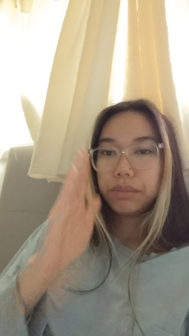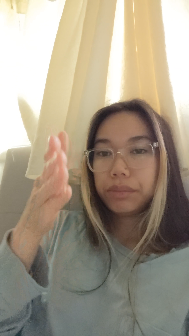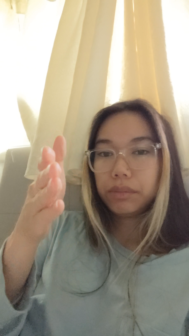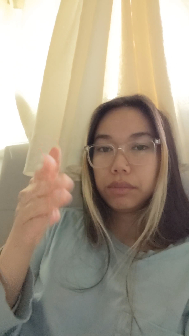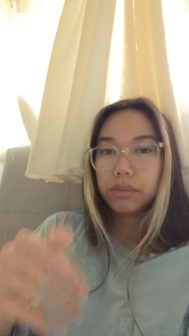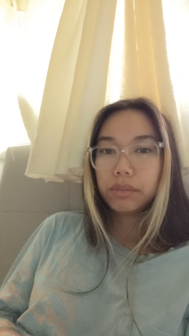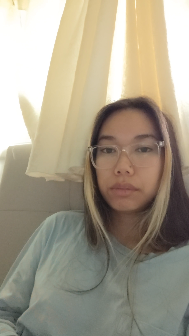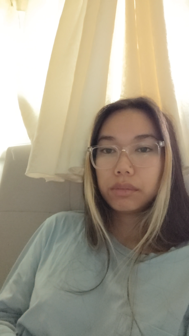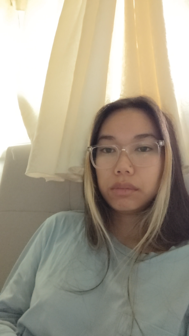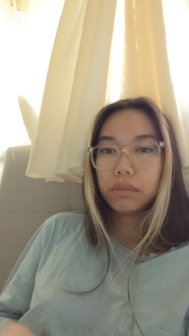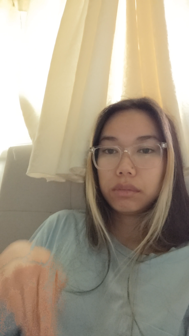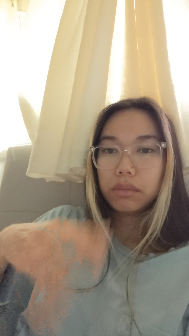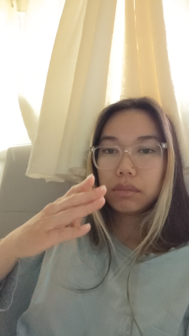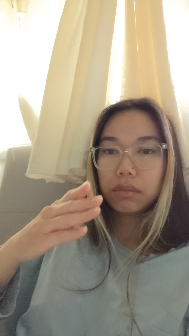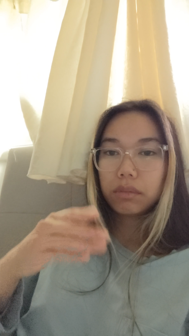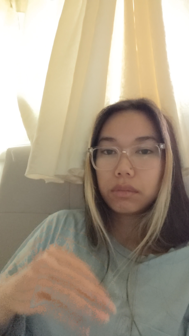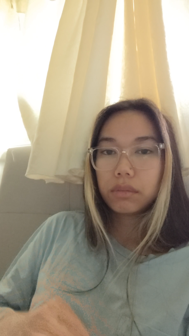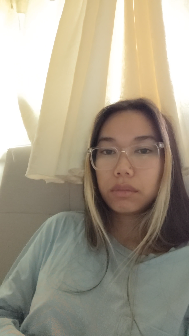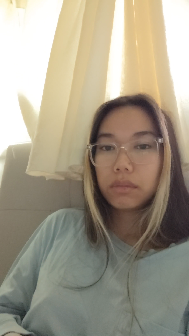kick